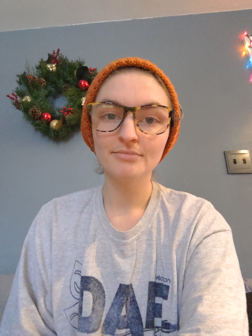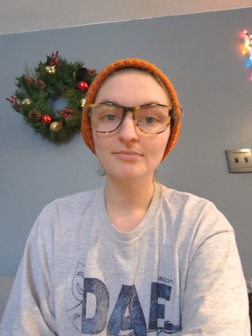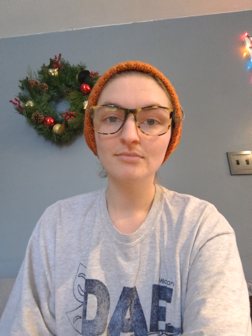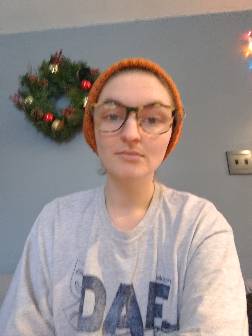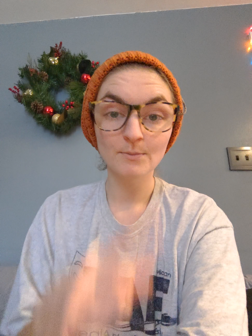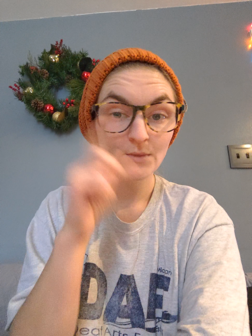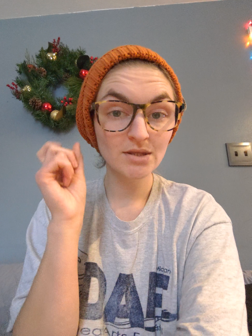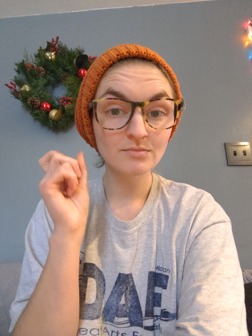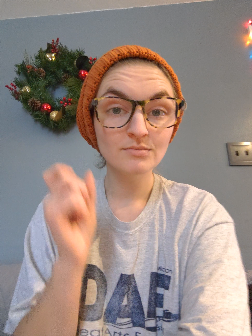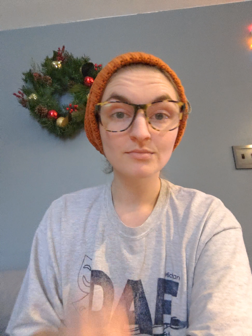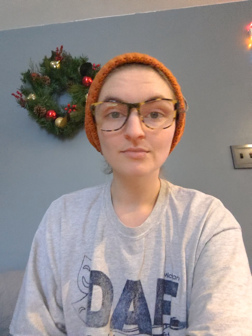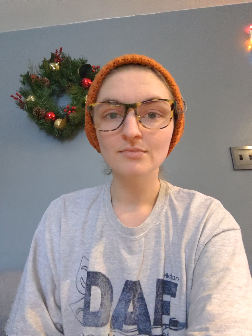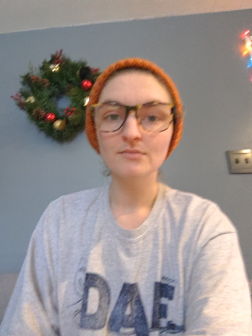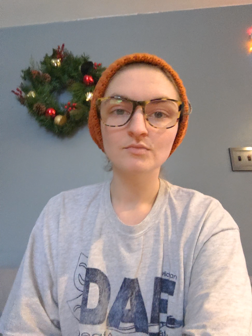because